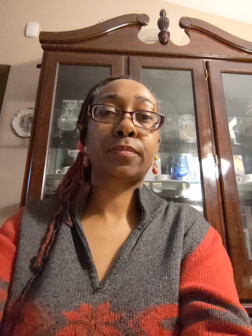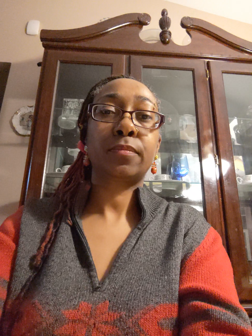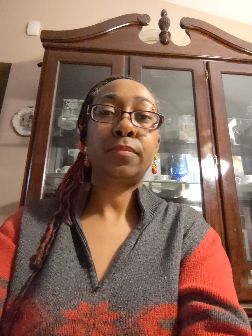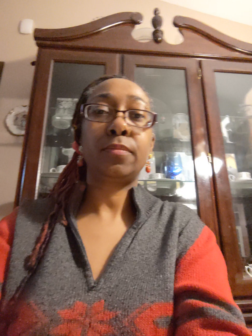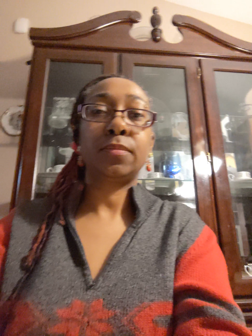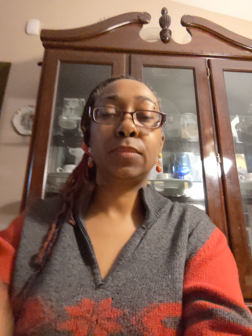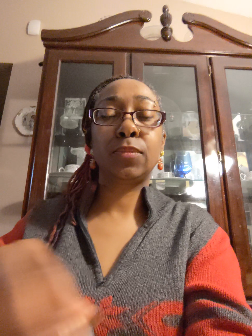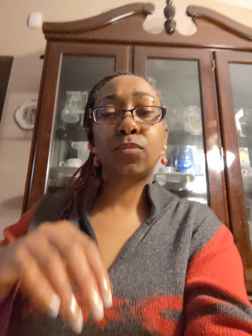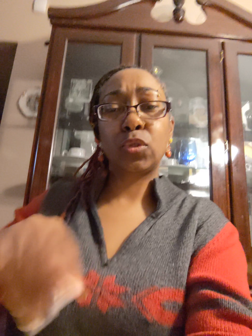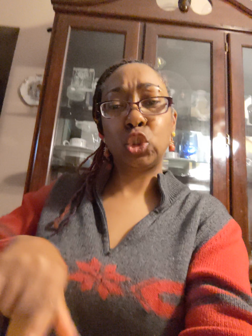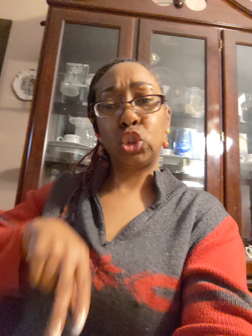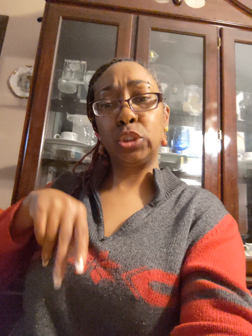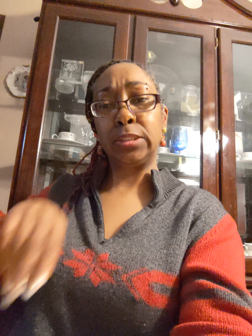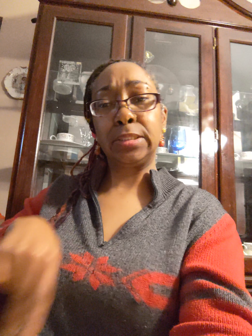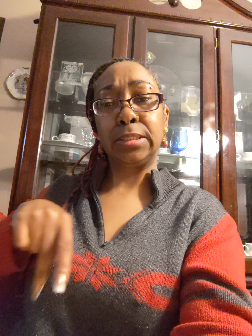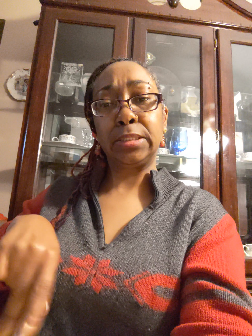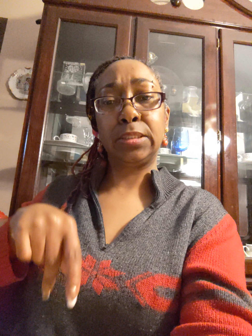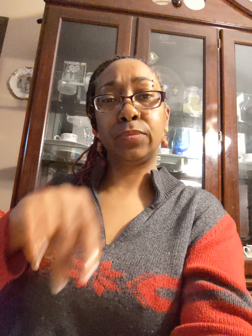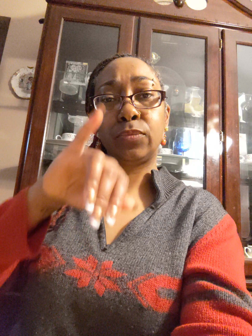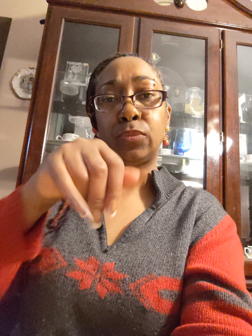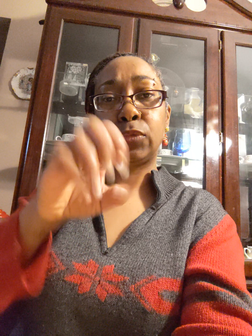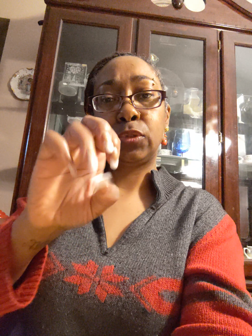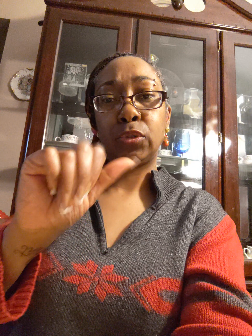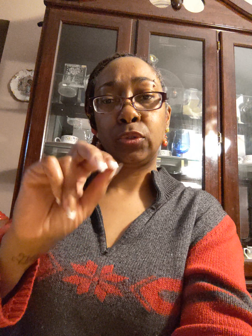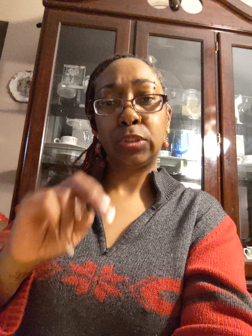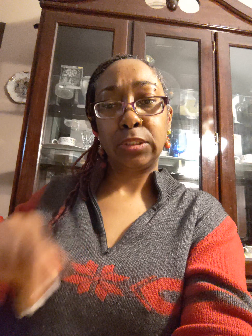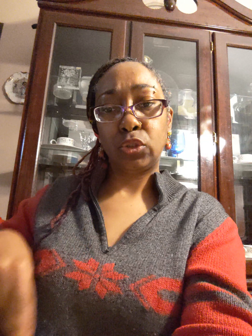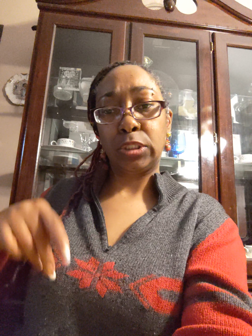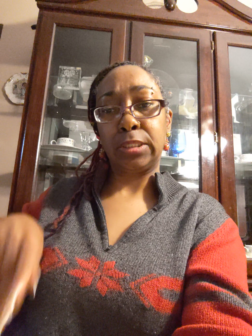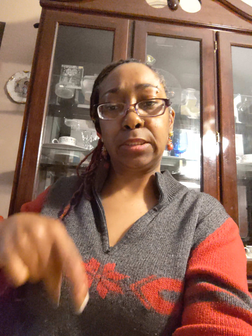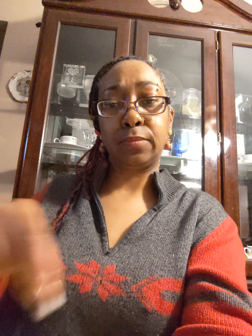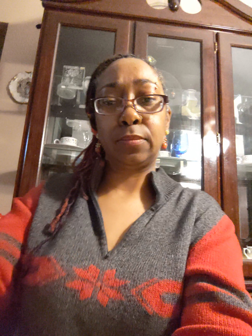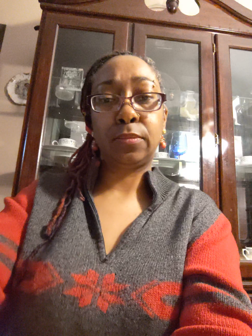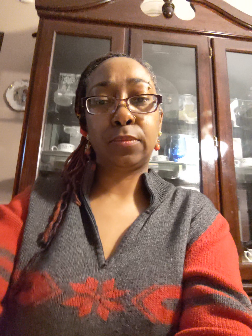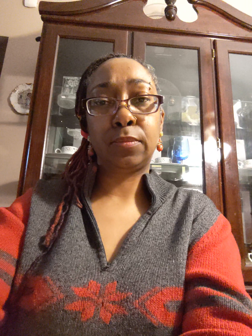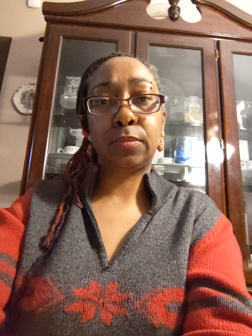jeans